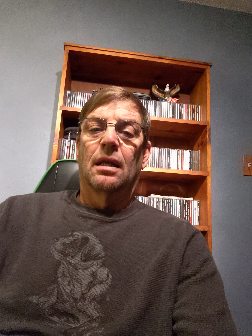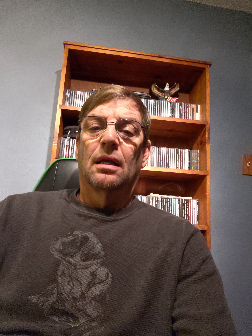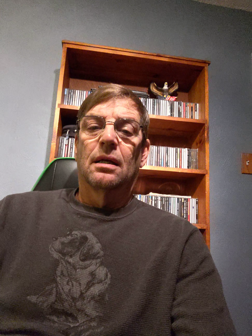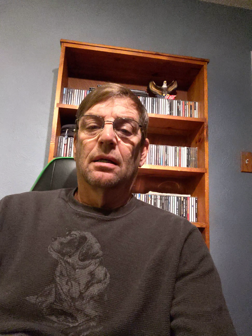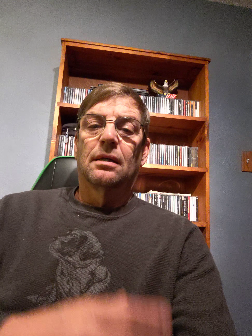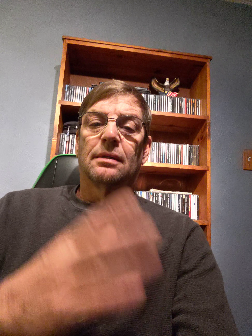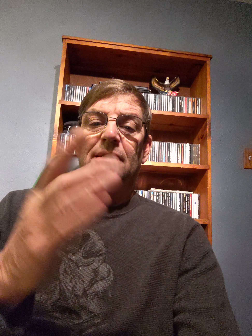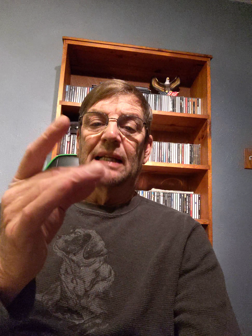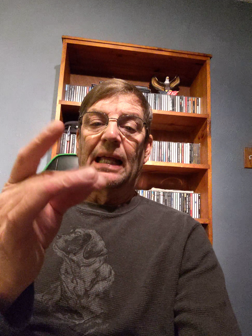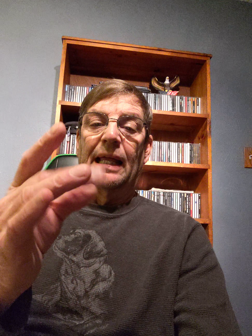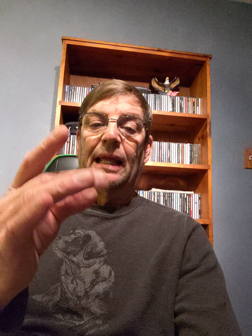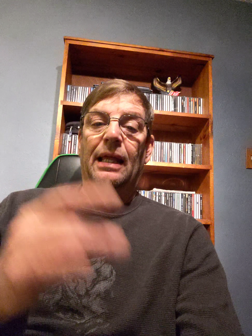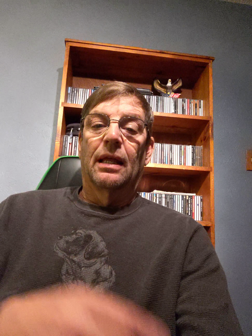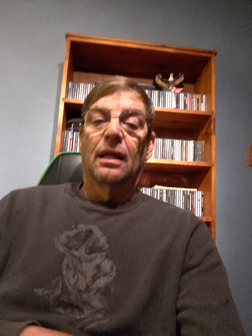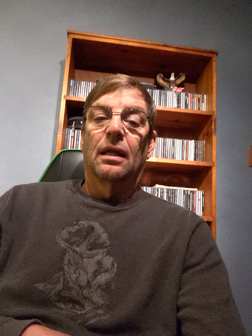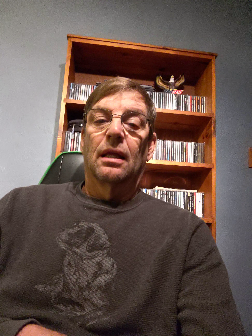sticky